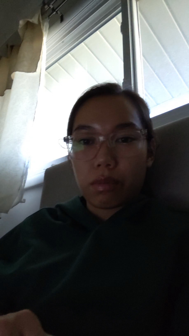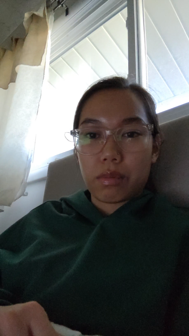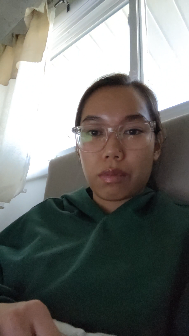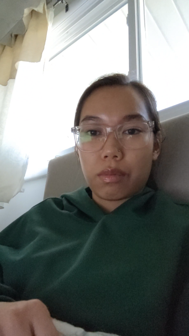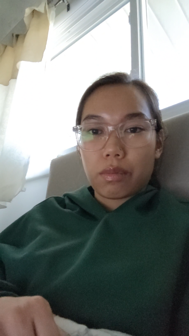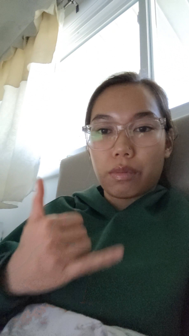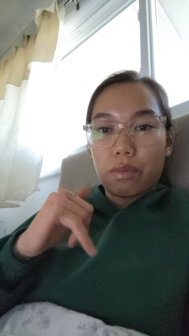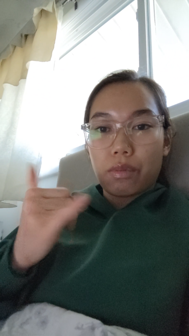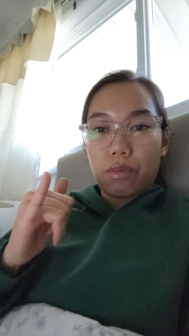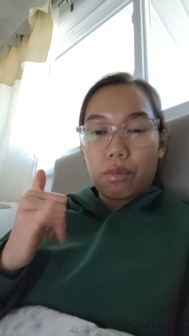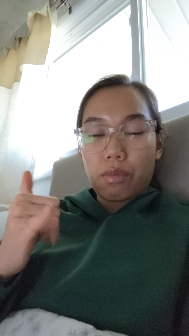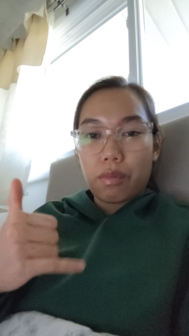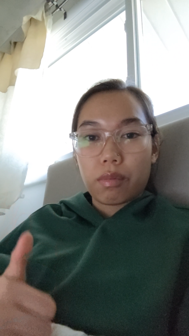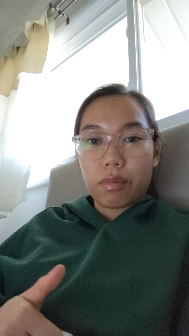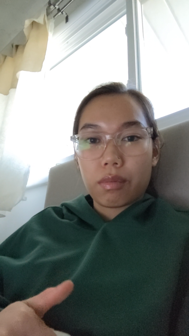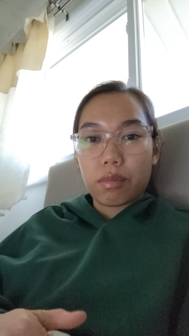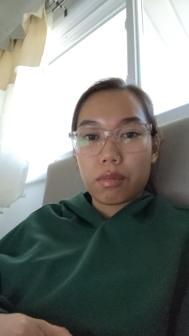party